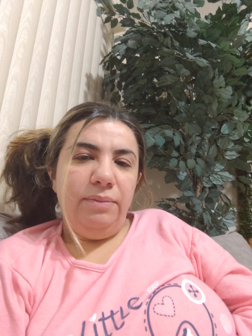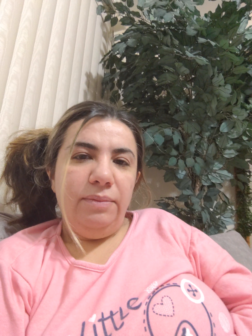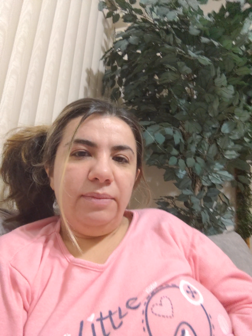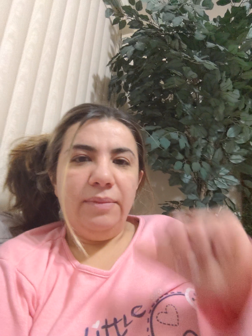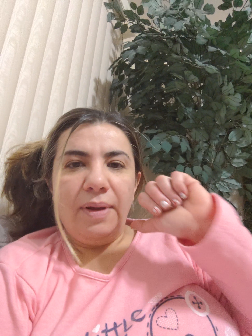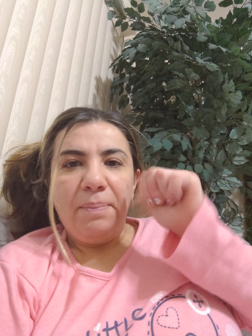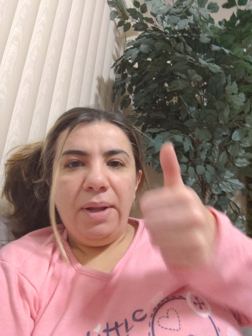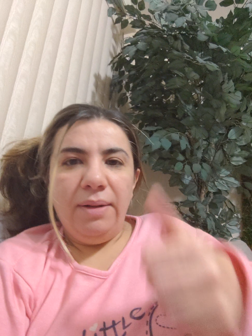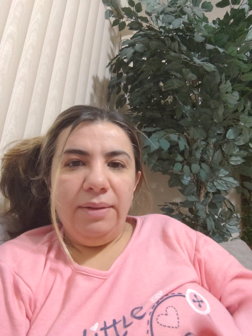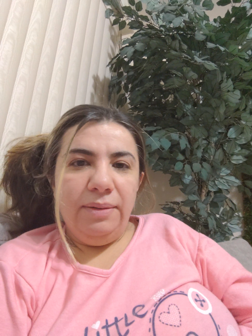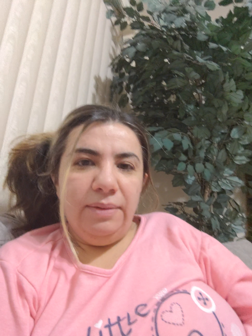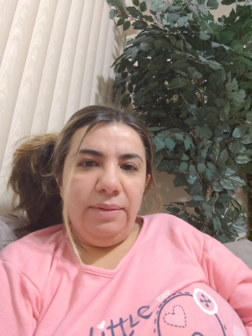tomorrow